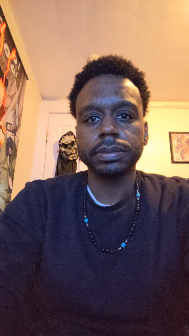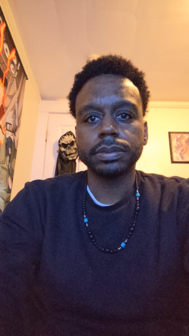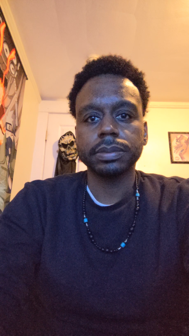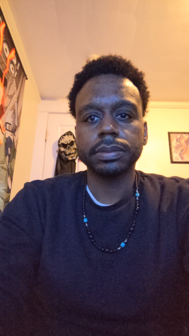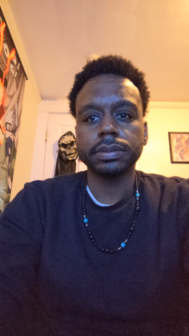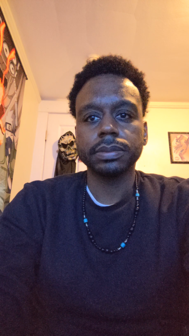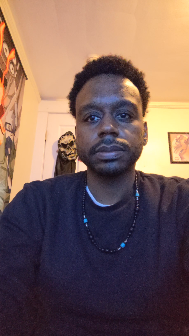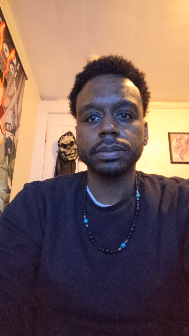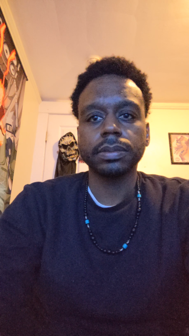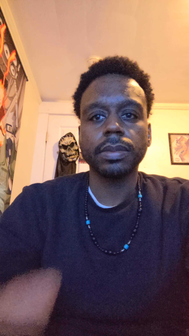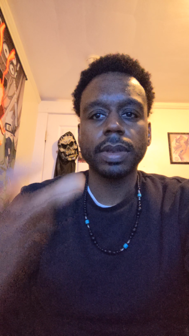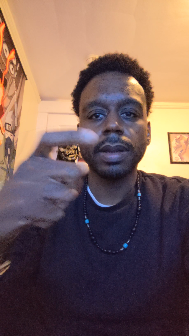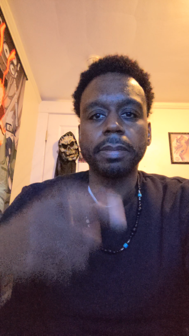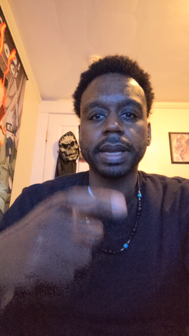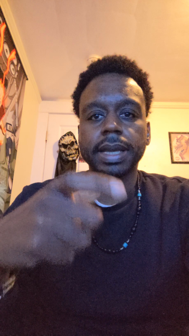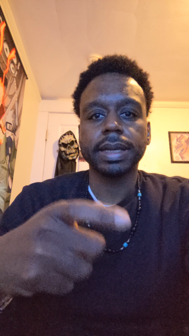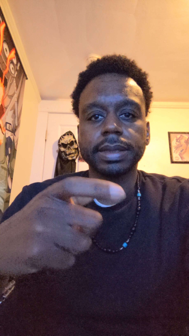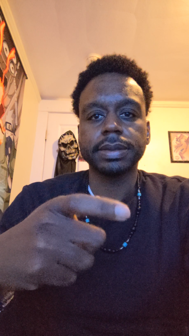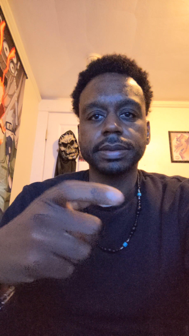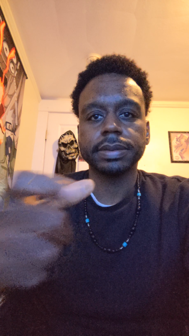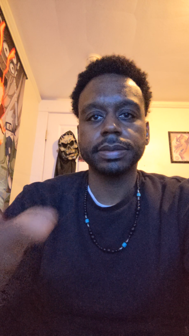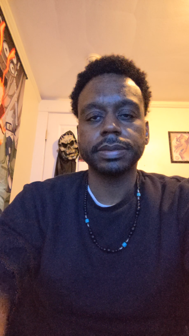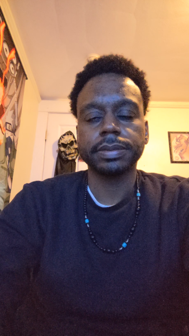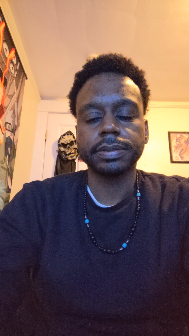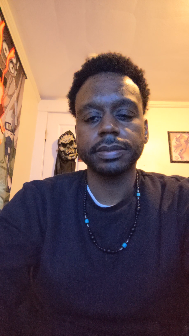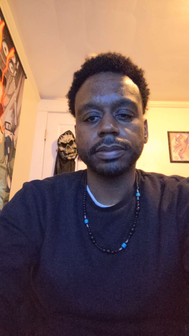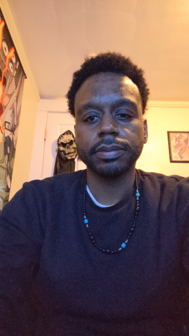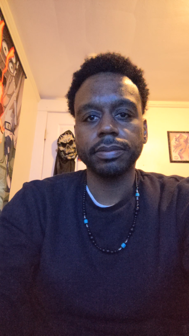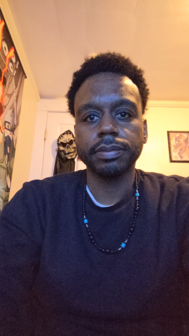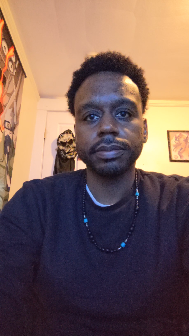plate